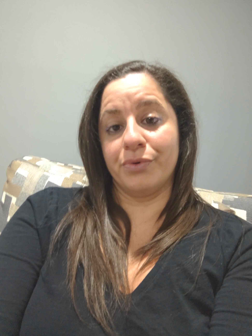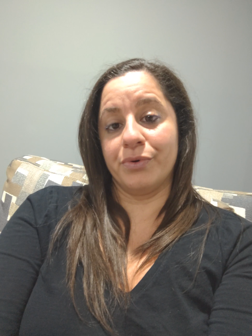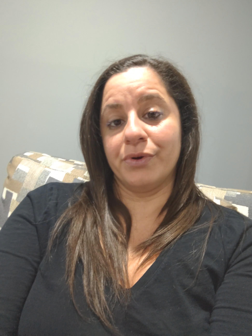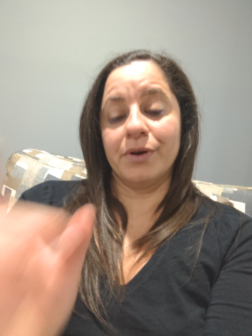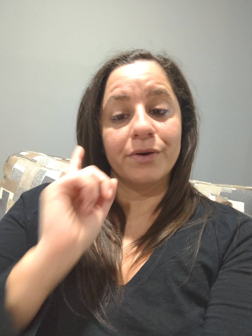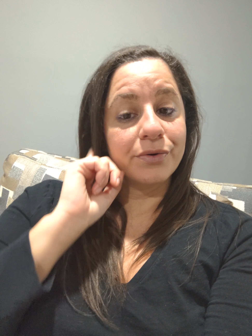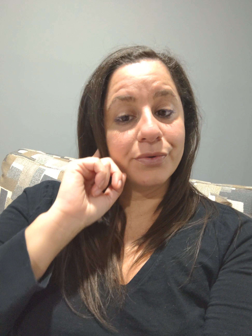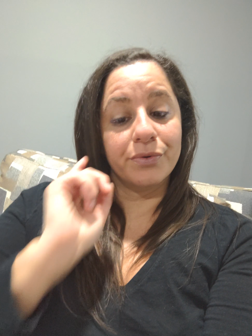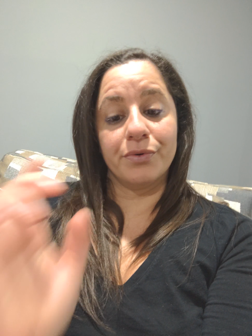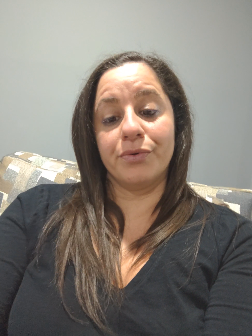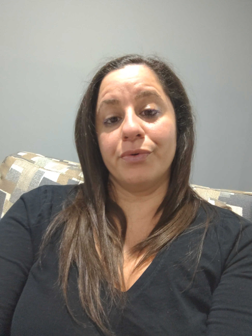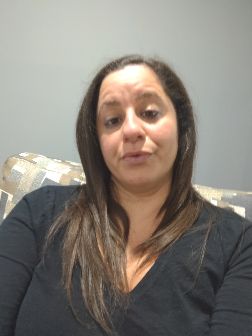ear